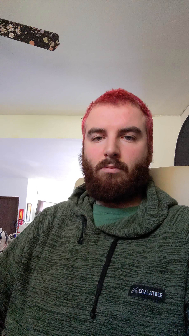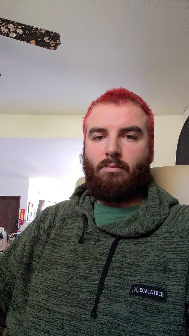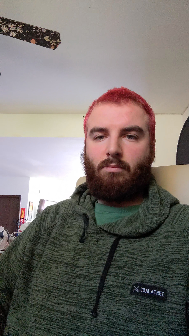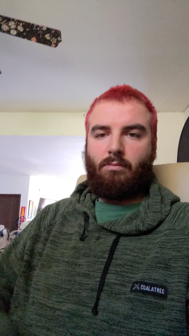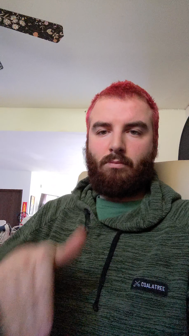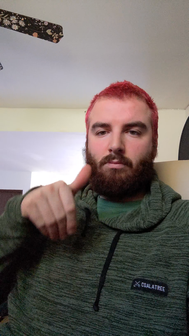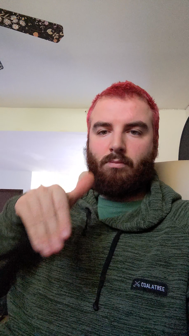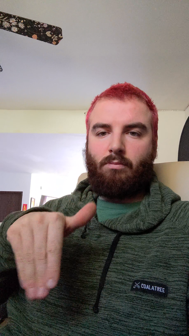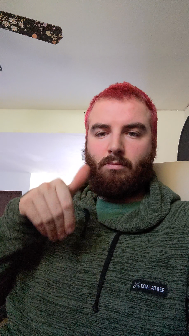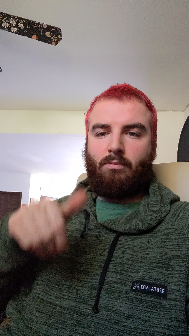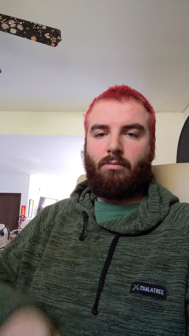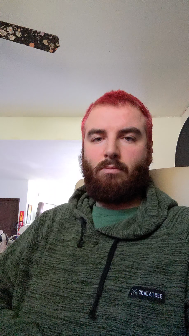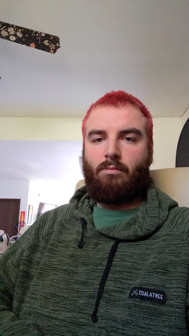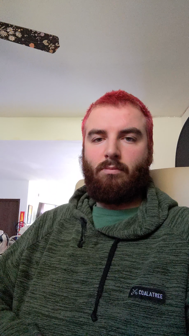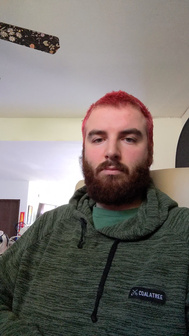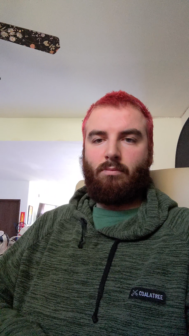pants